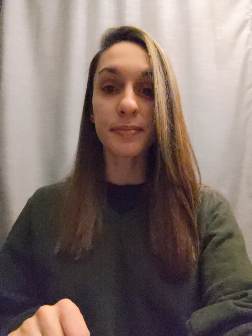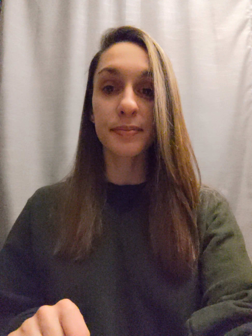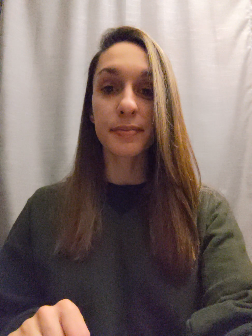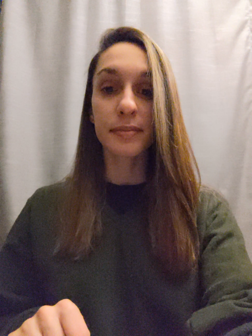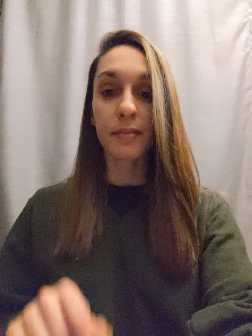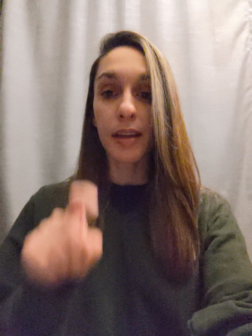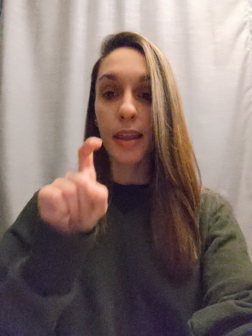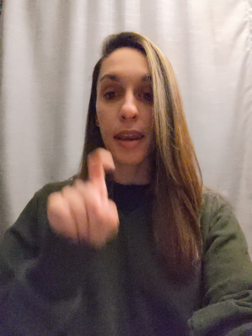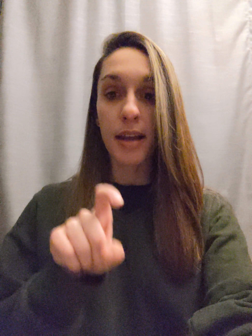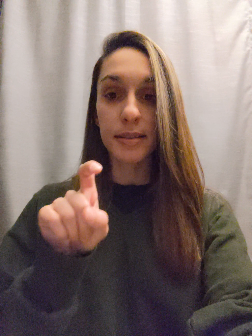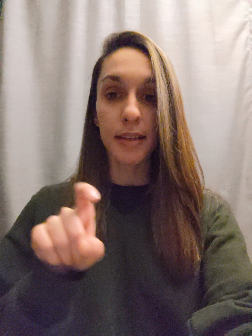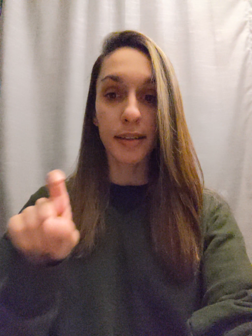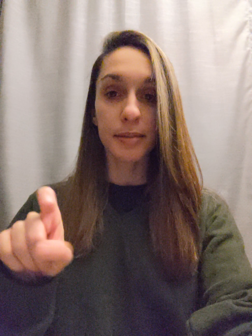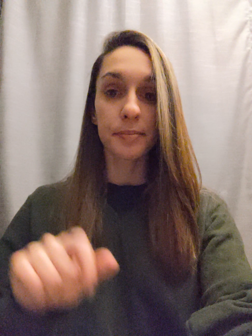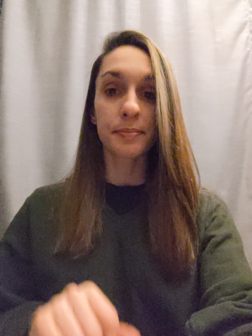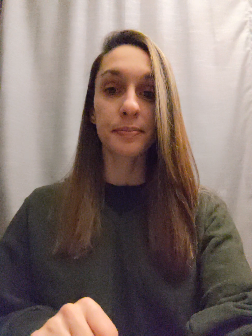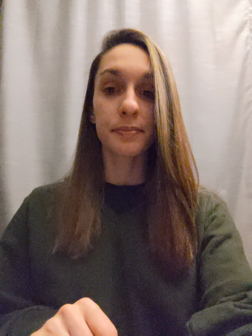closet